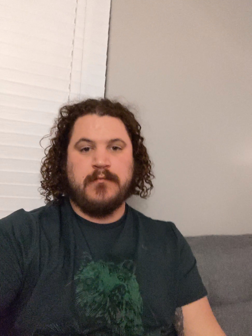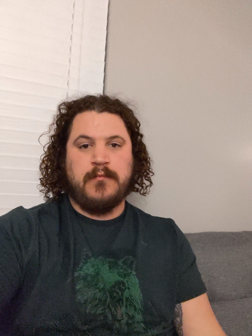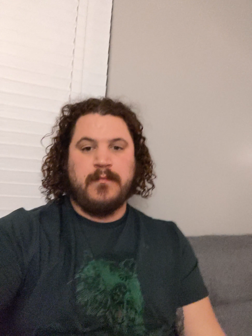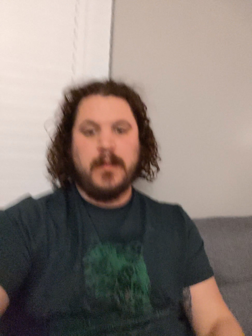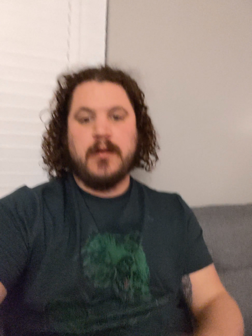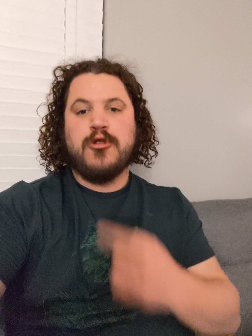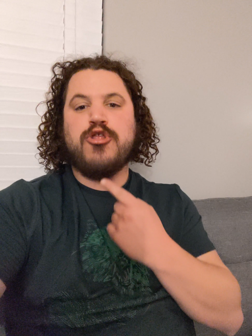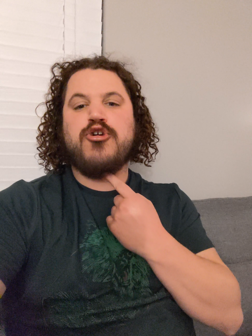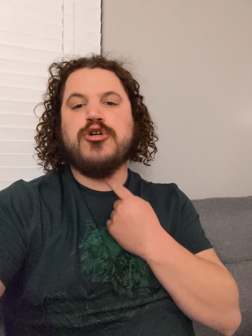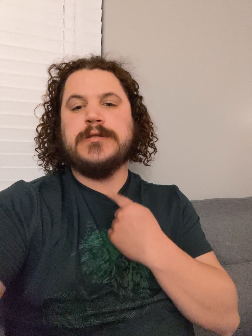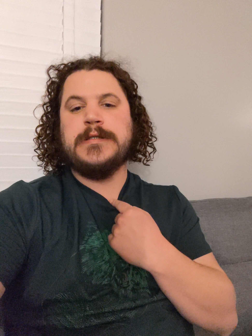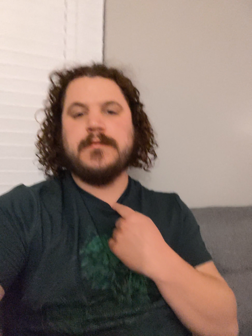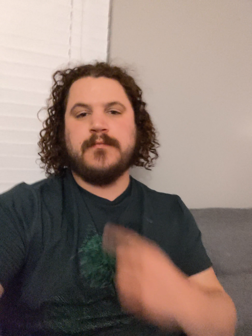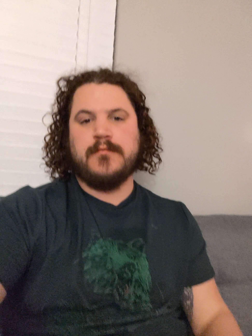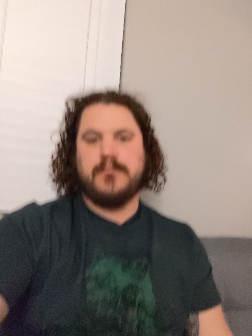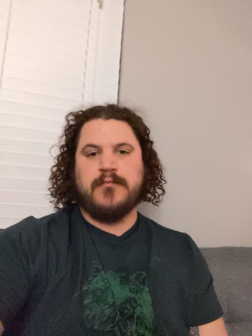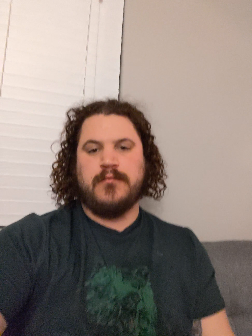thirsty